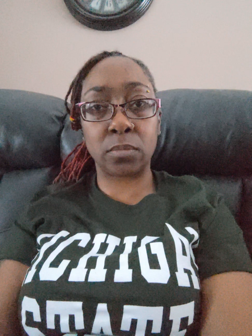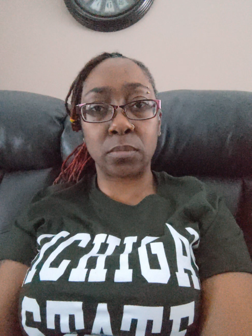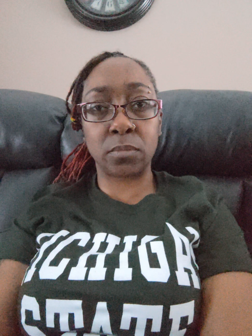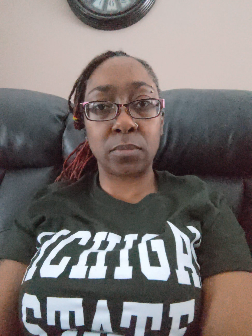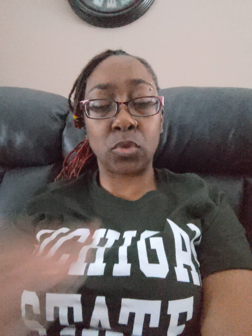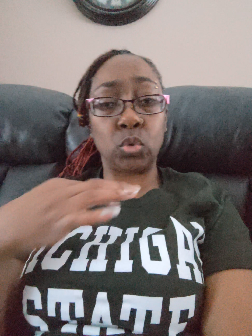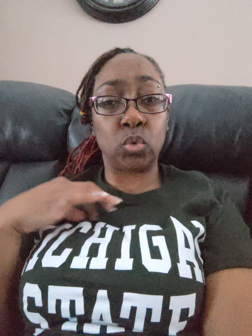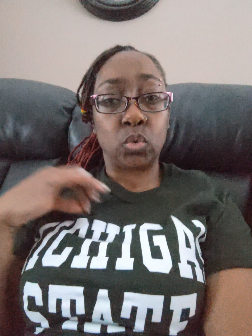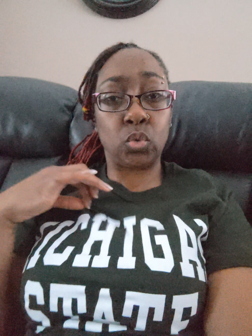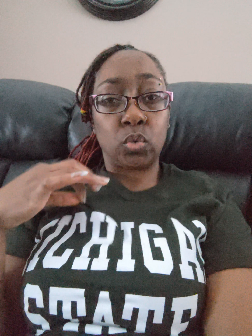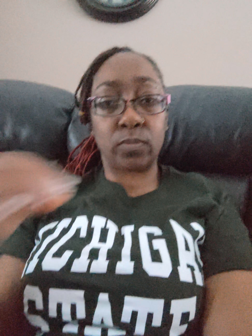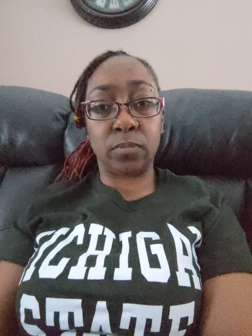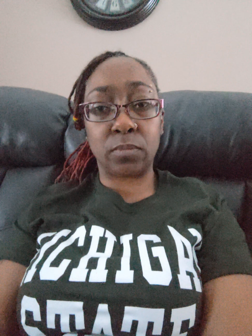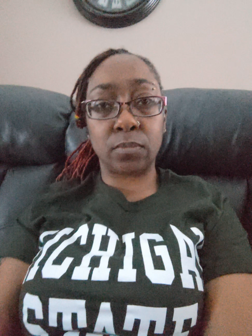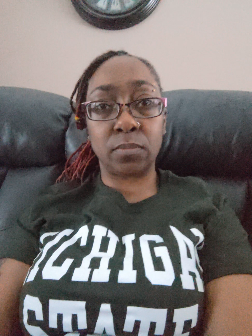shirt